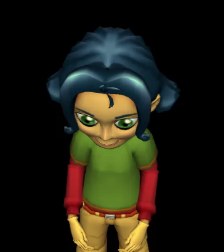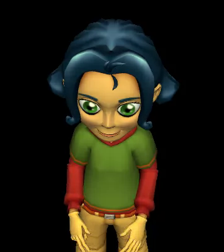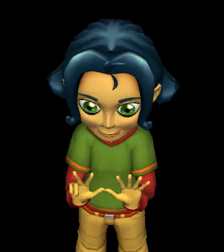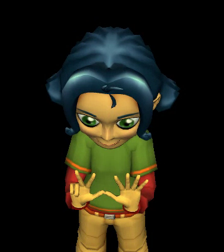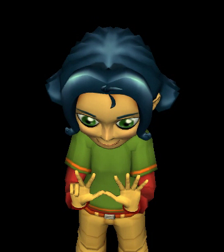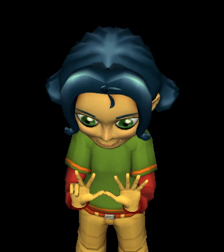8